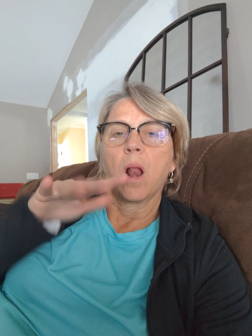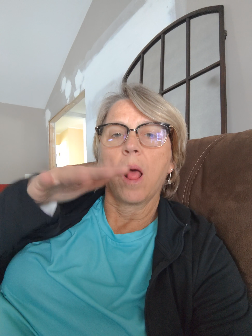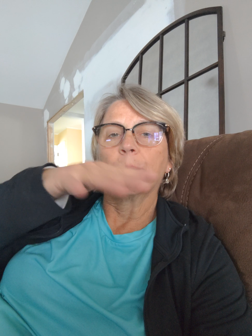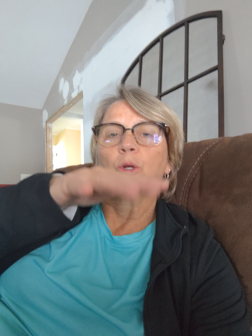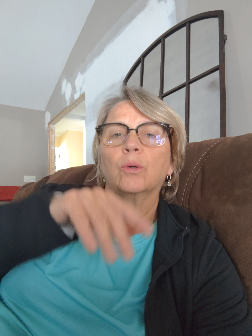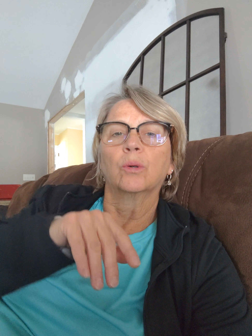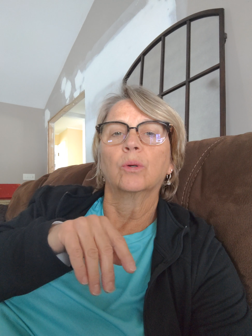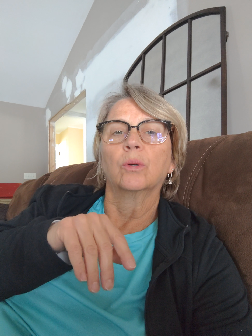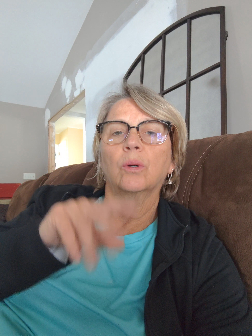helicopter